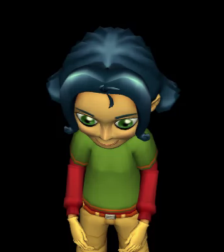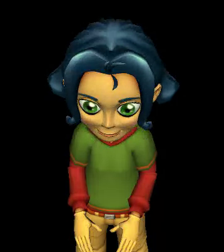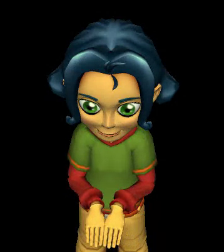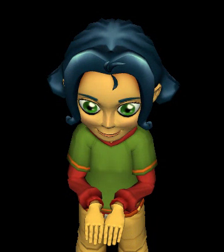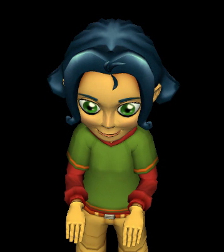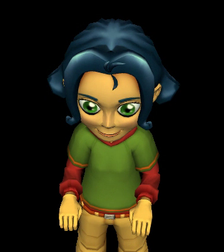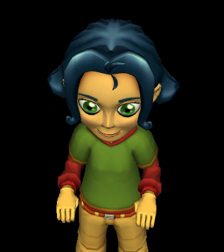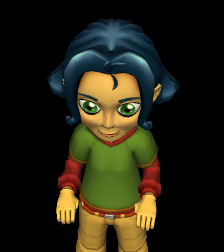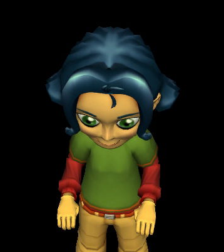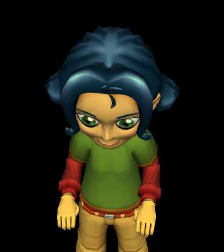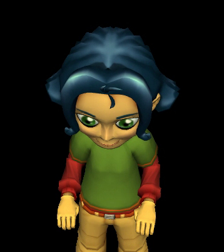أريكة